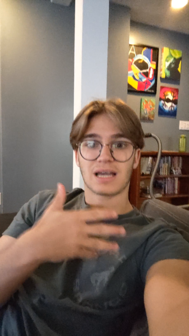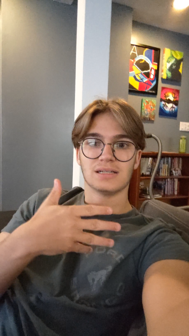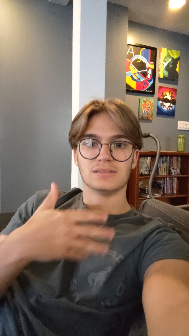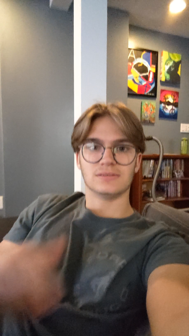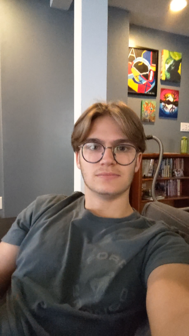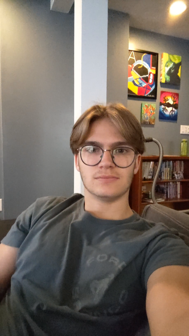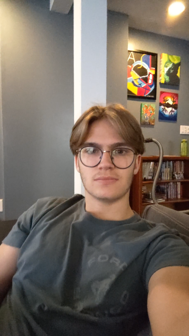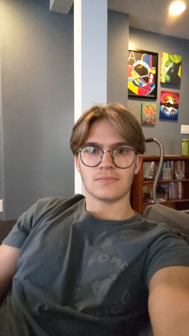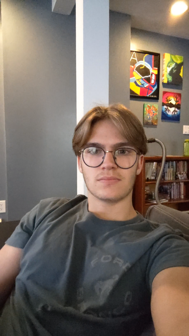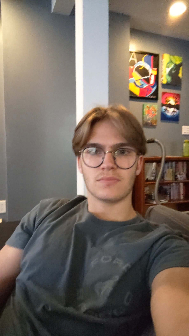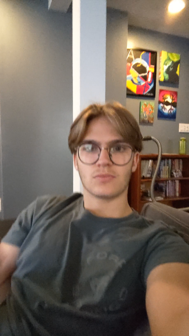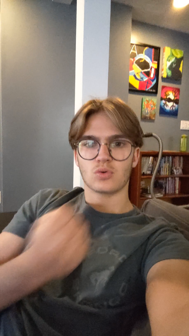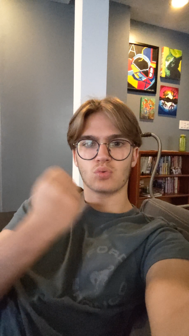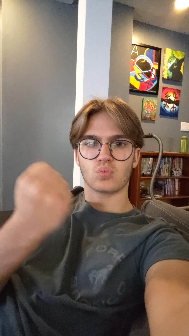hold